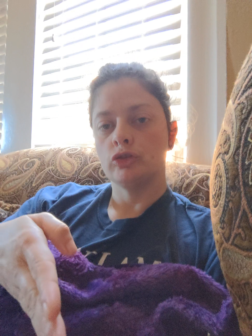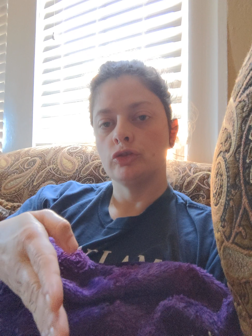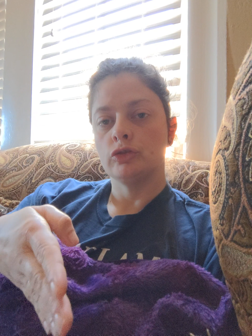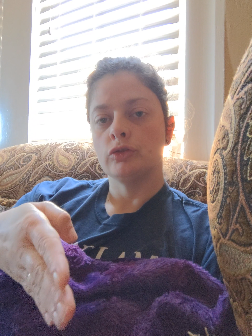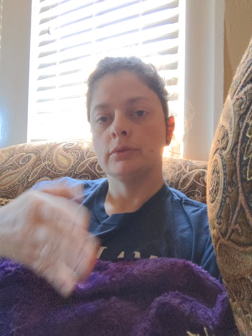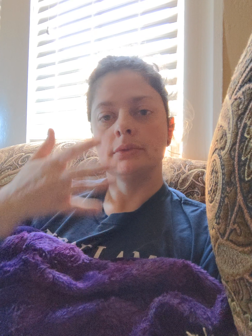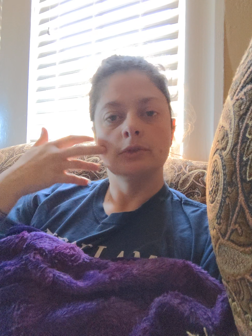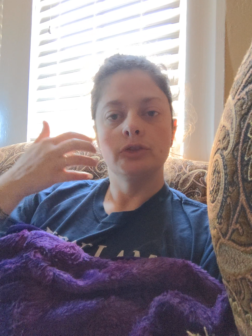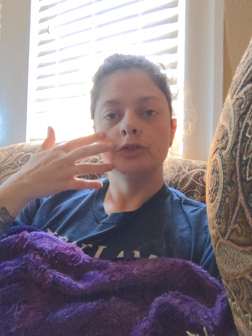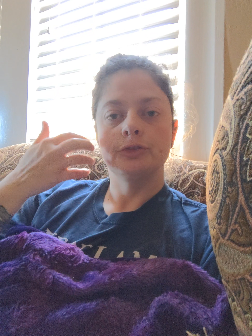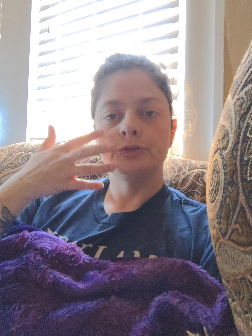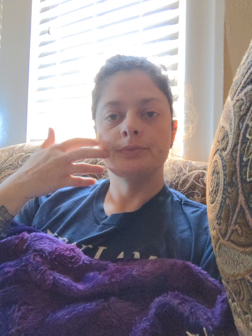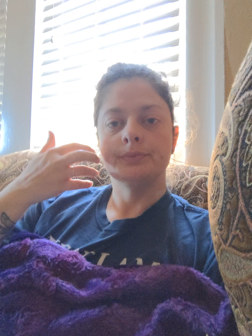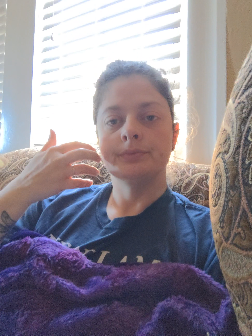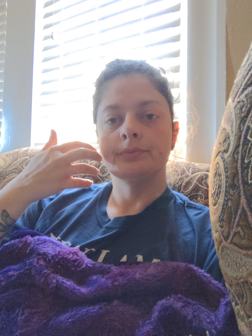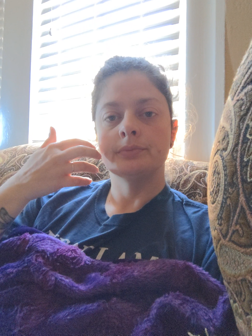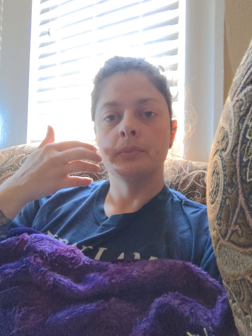tiger